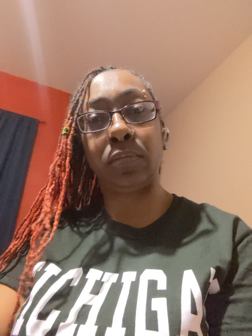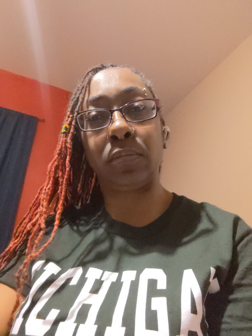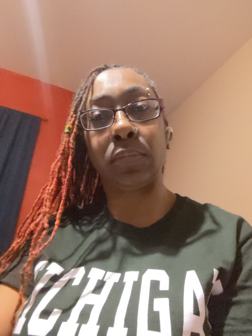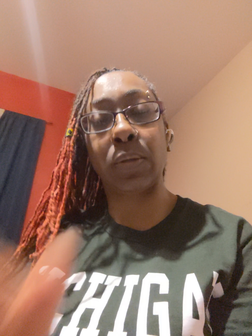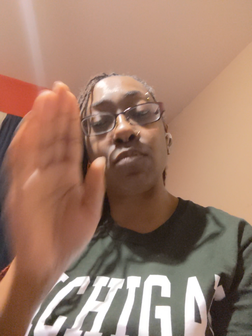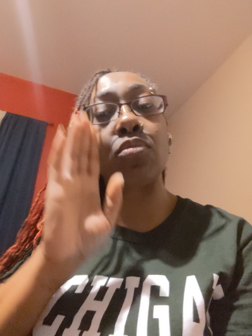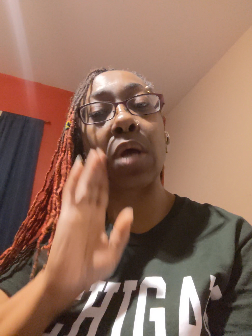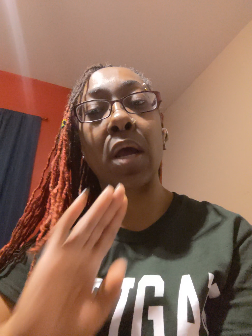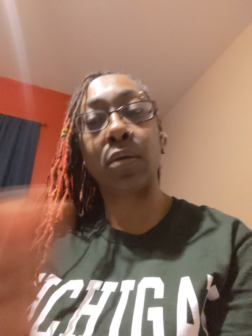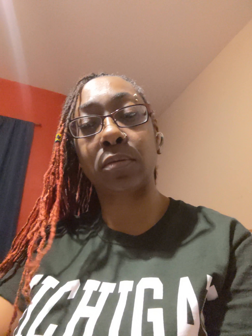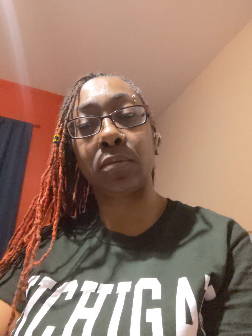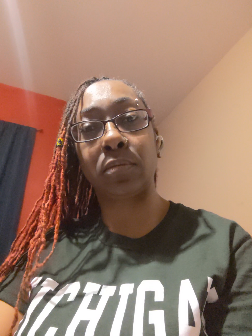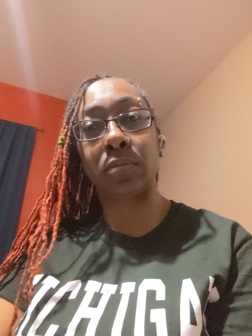brown